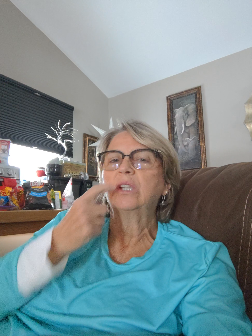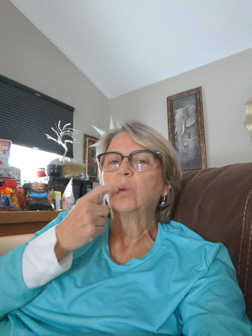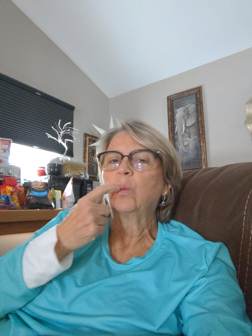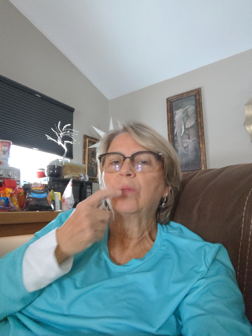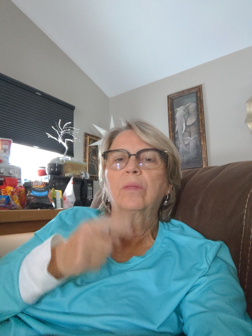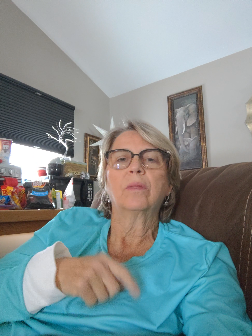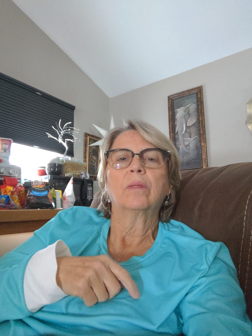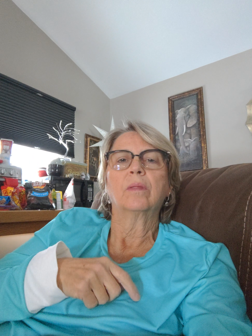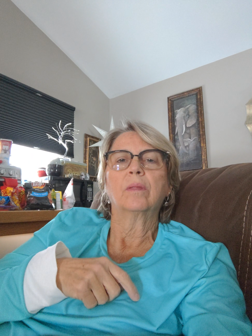tooth